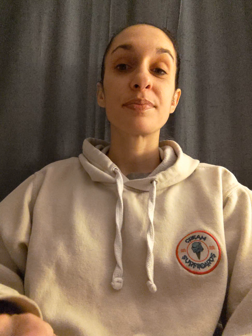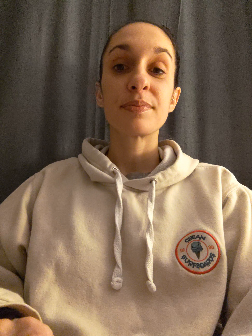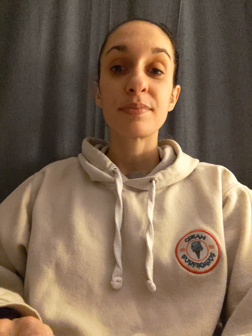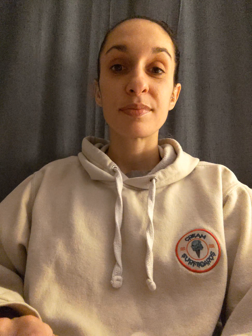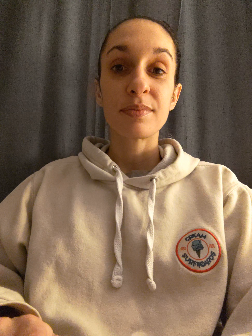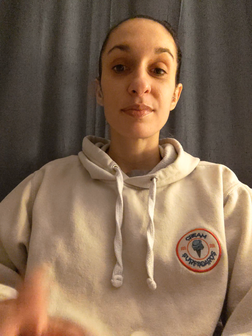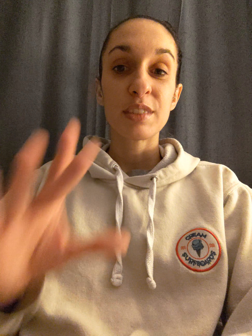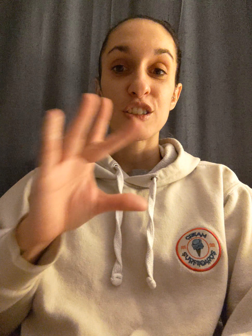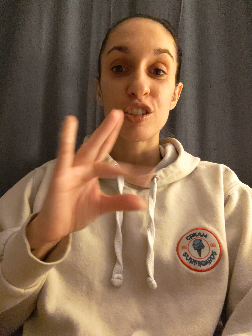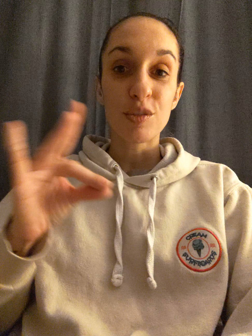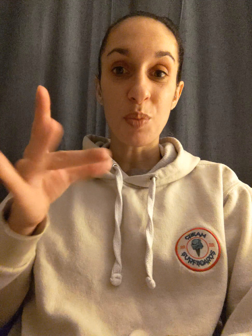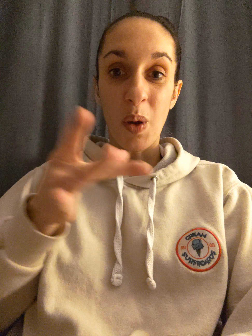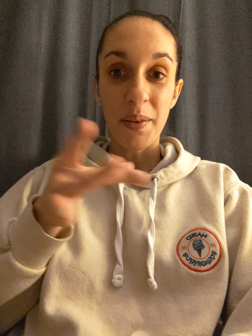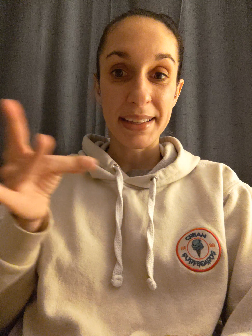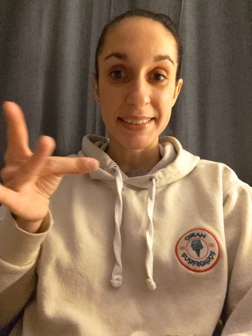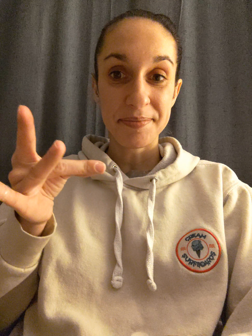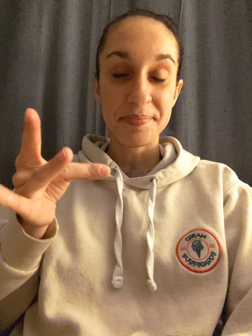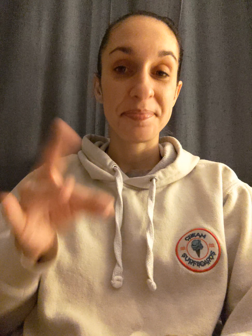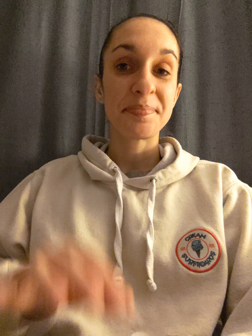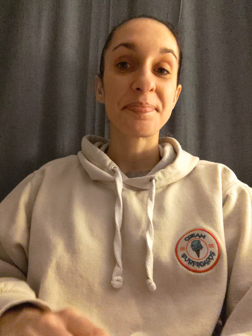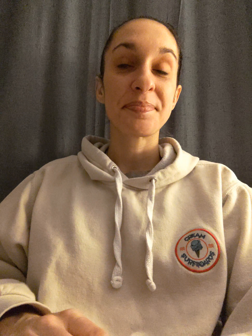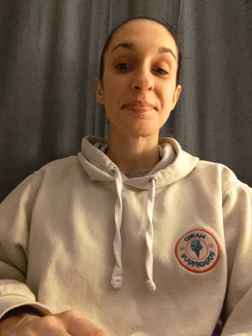story